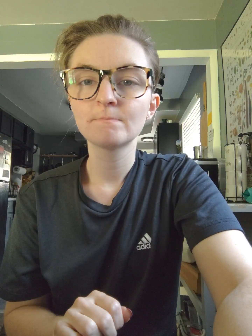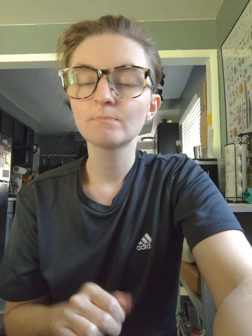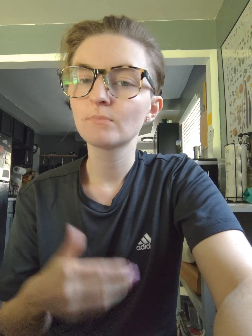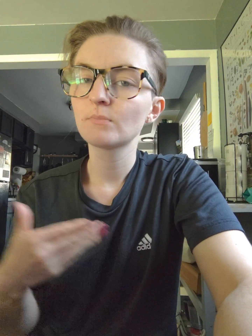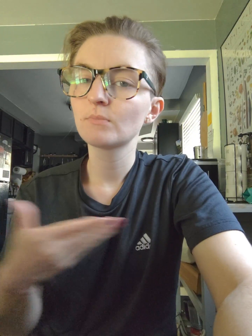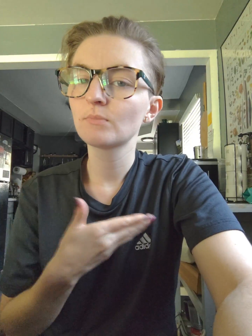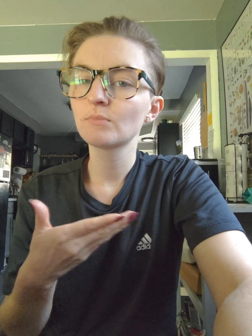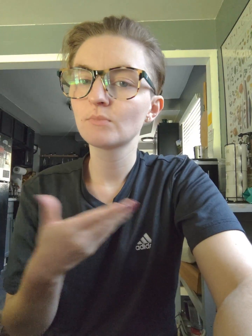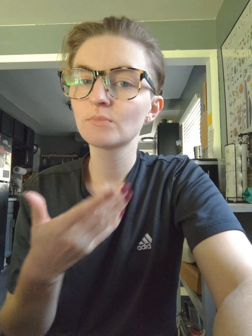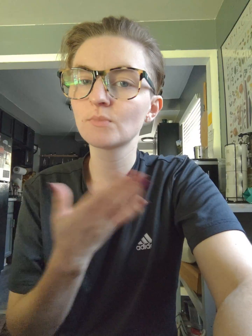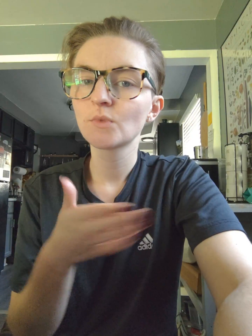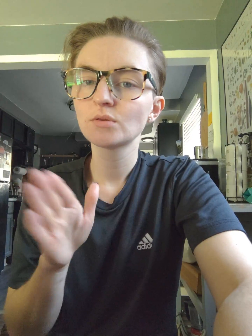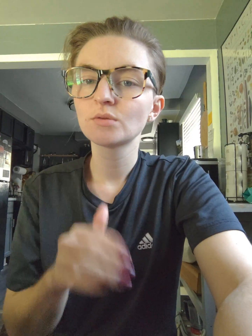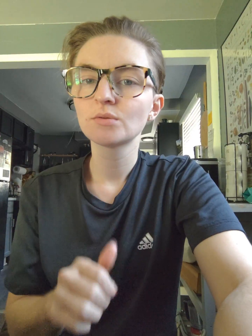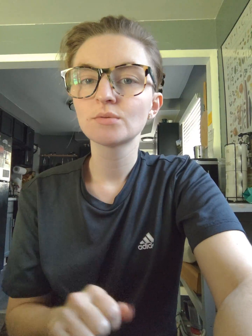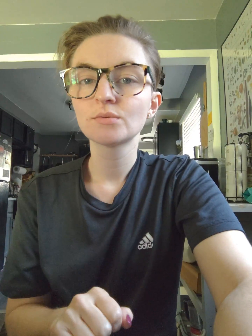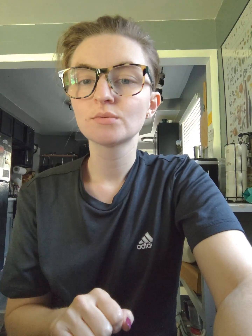crib